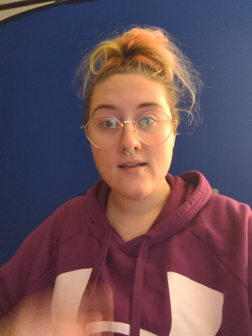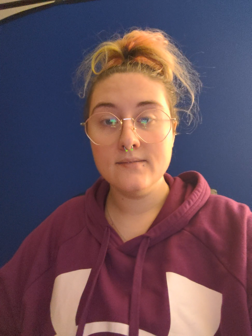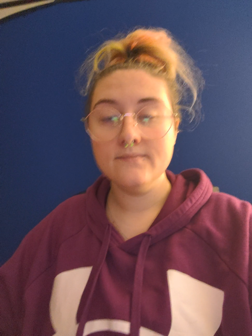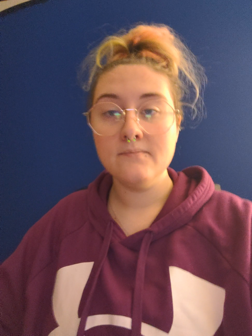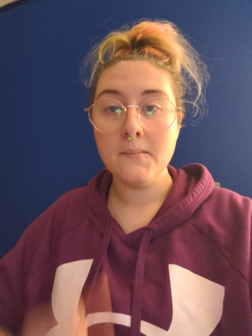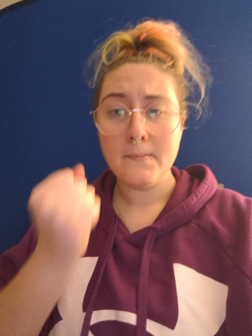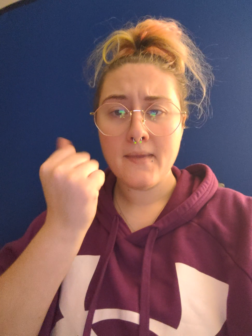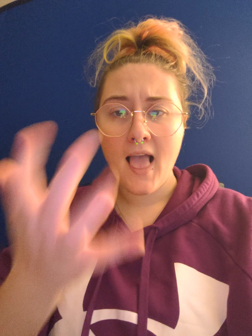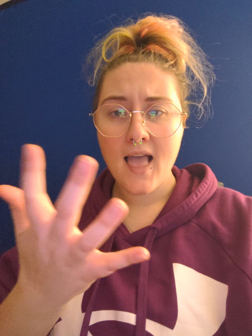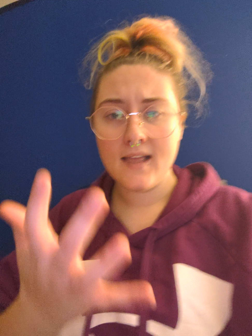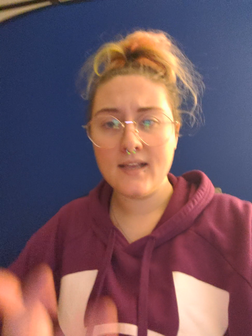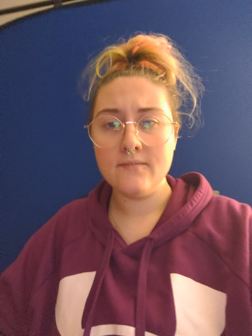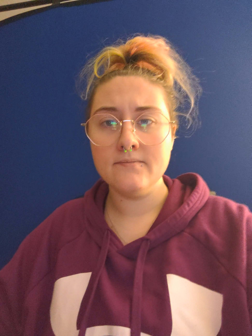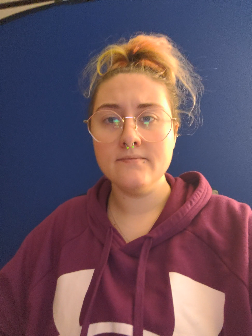many